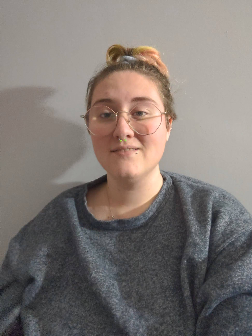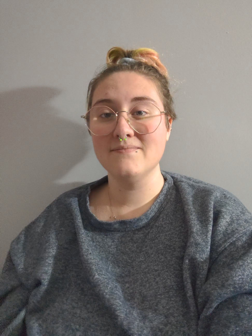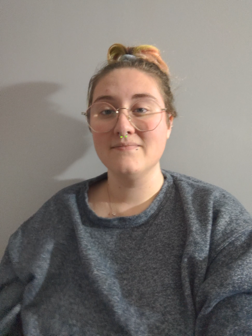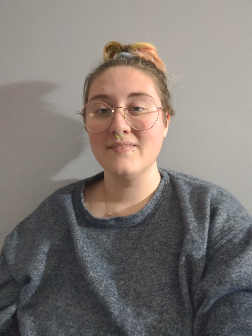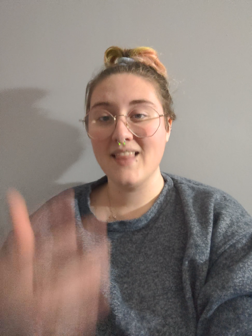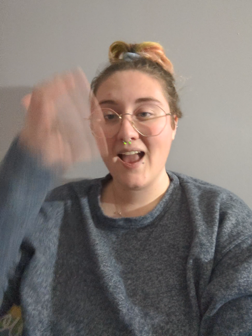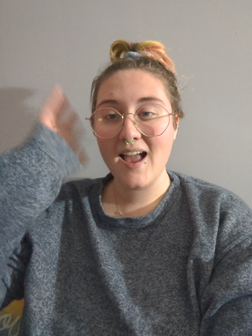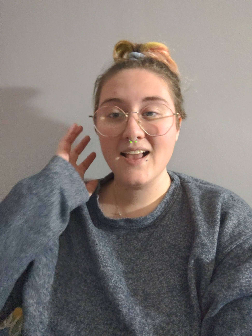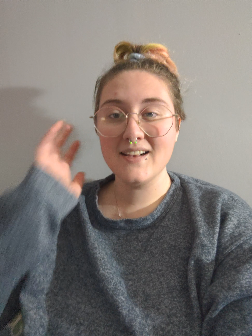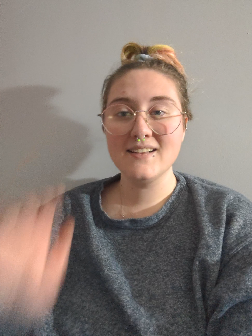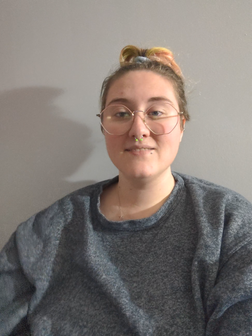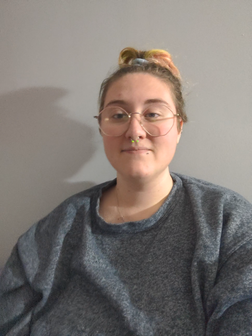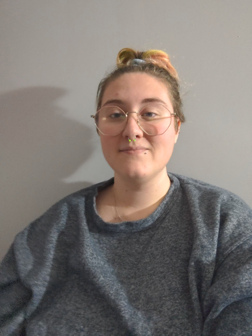lion